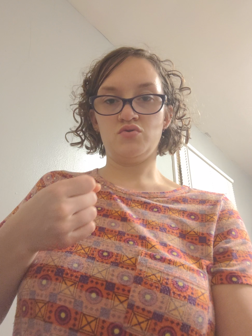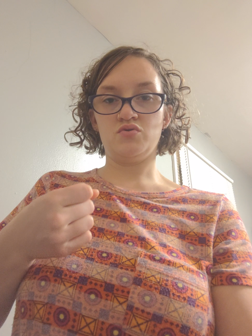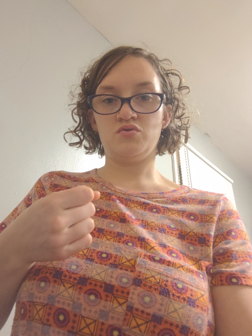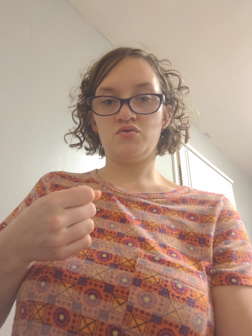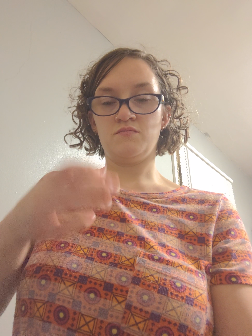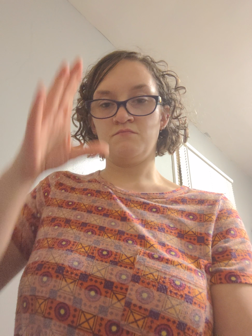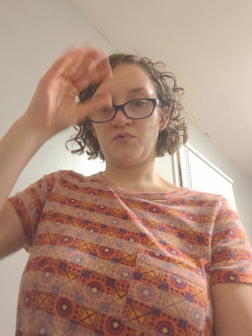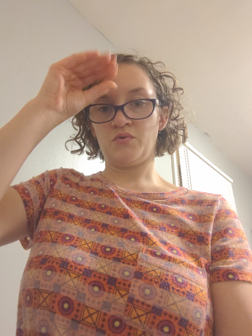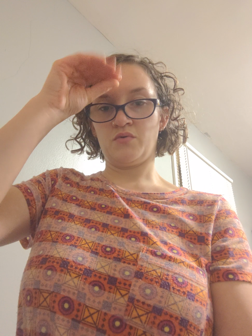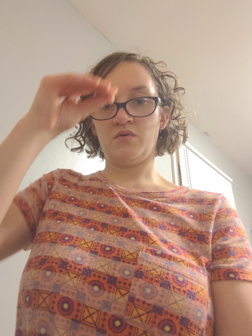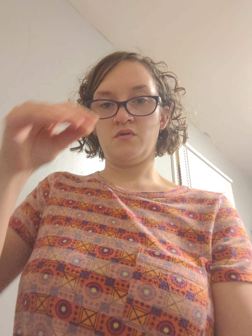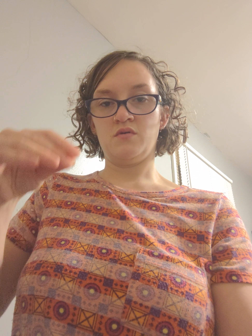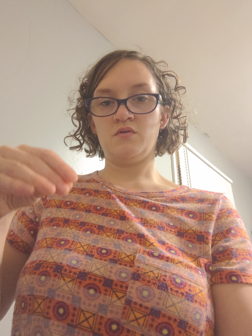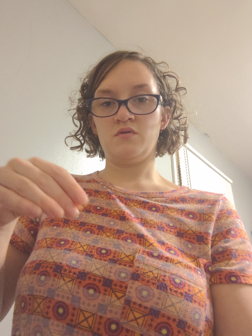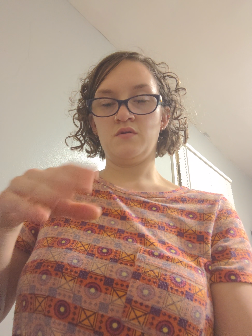boy